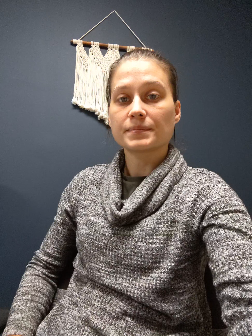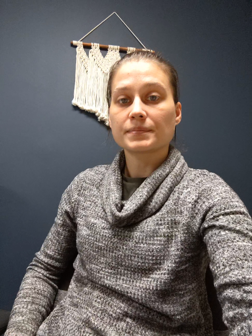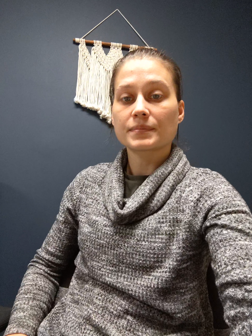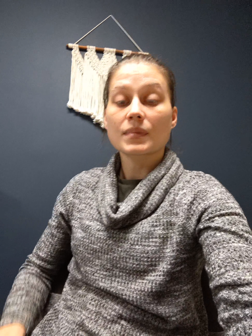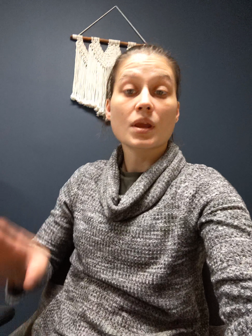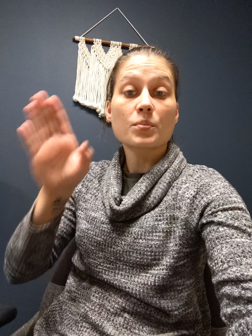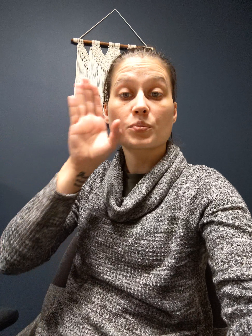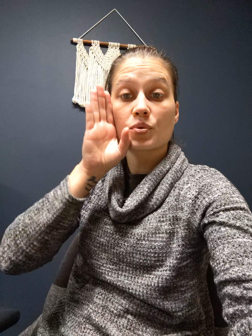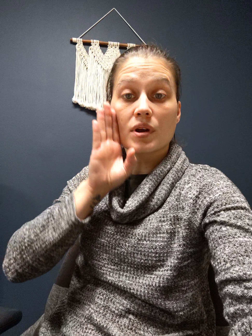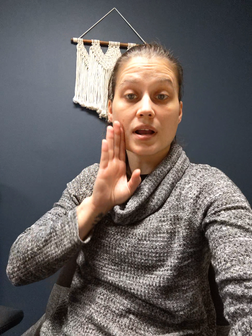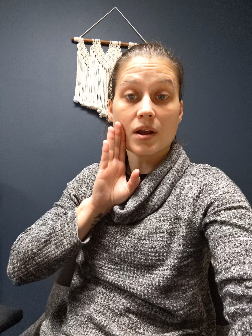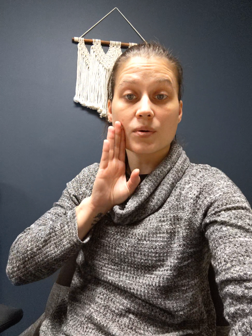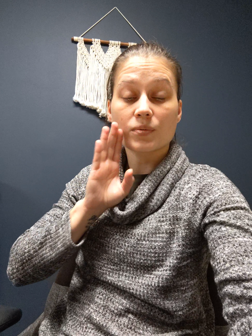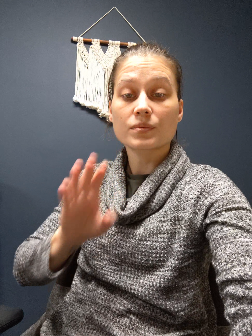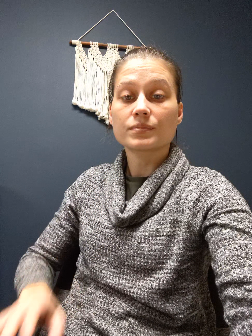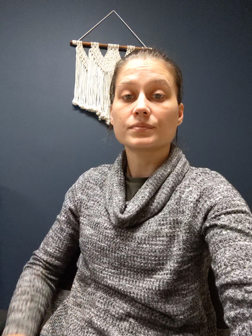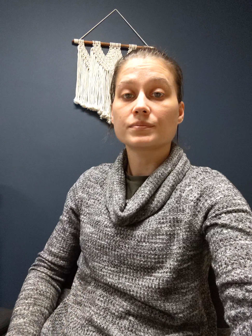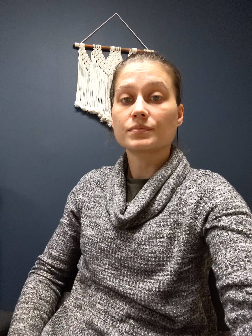brown